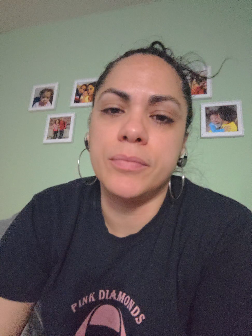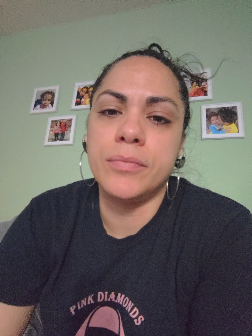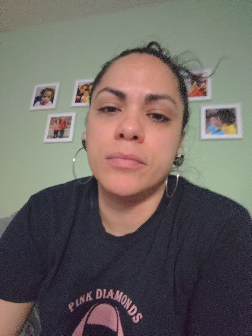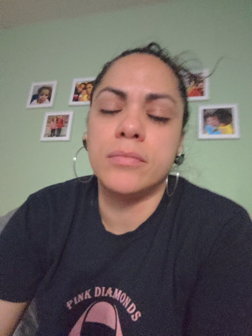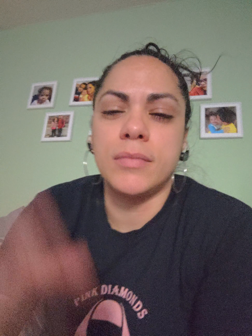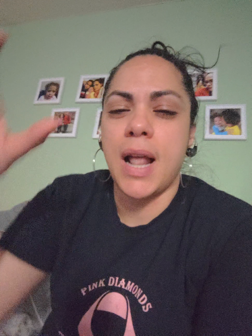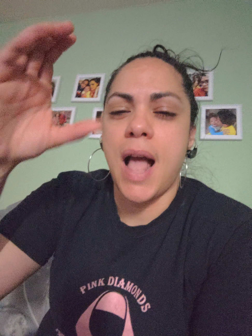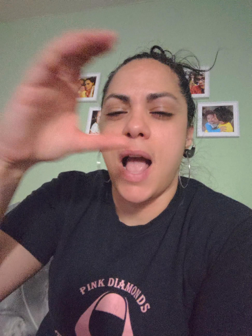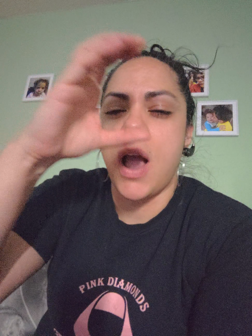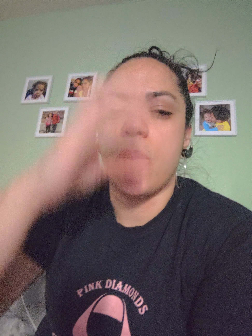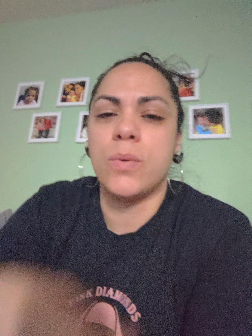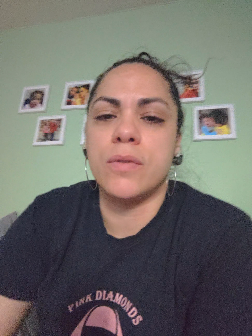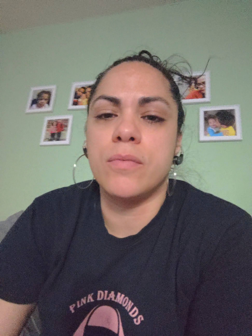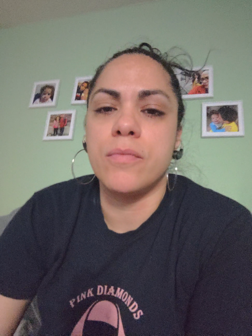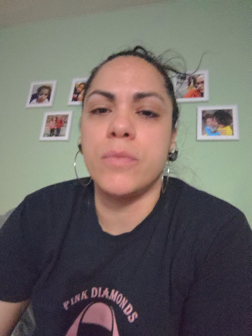cloud